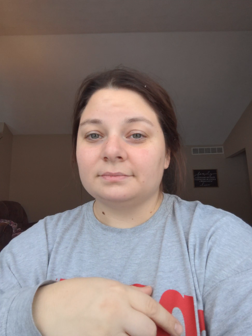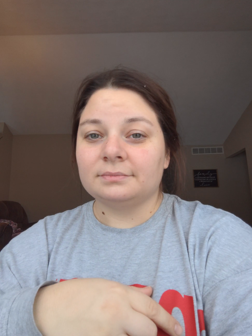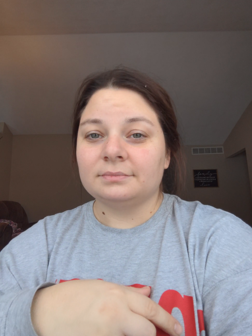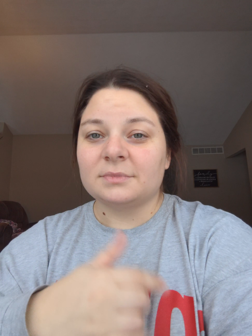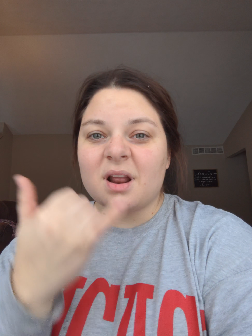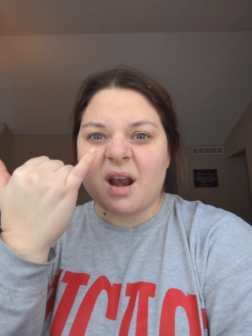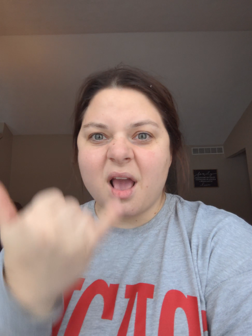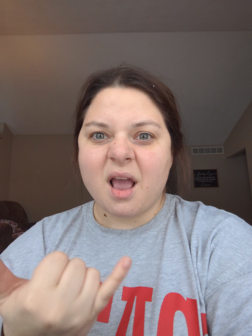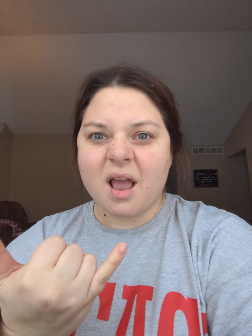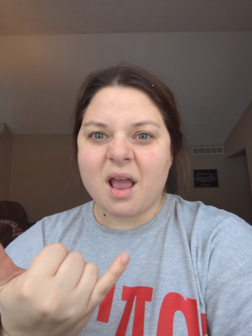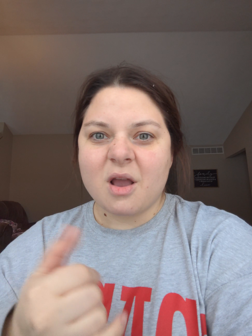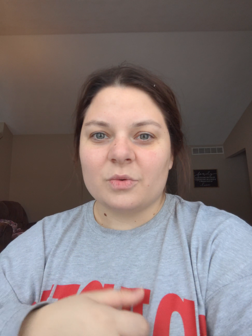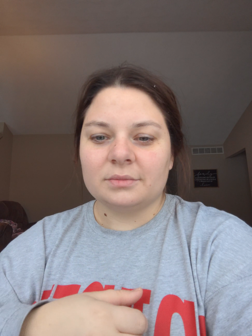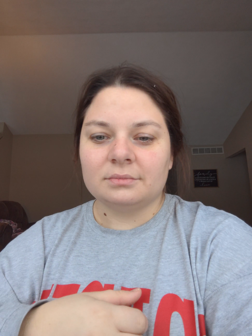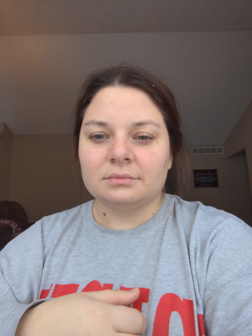now